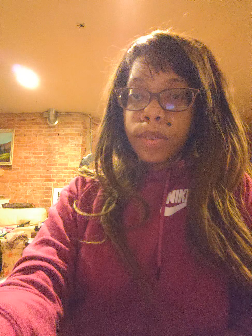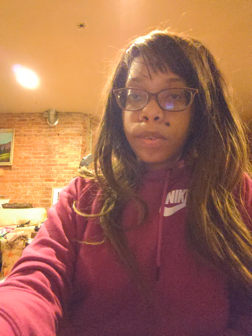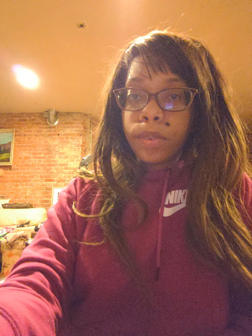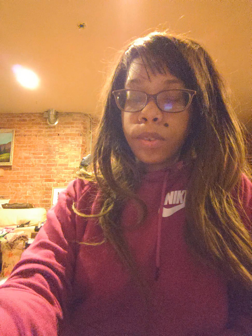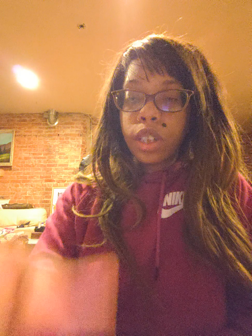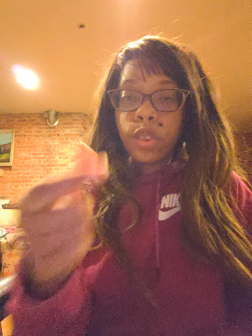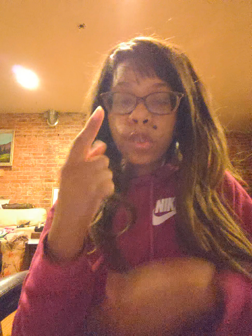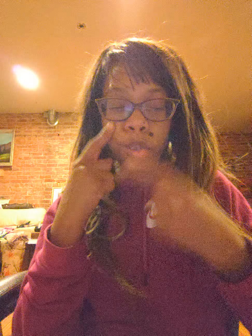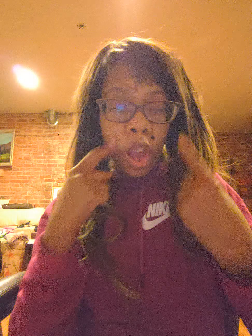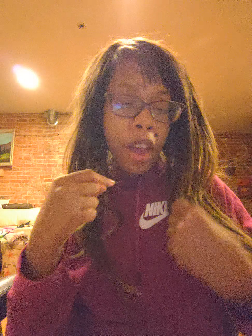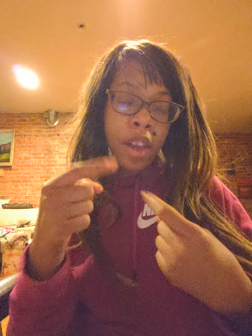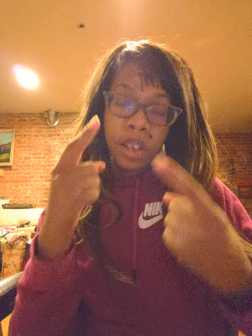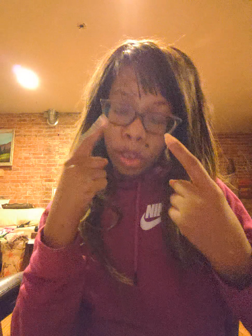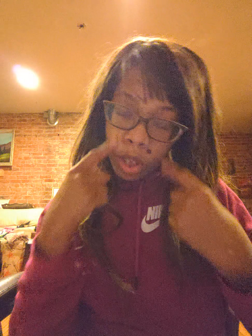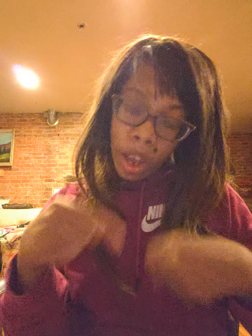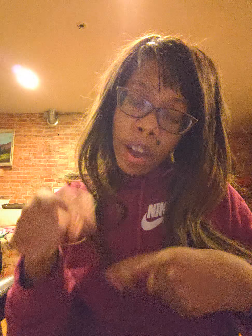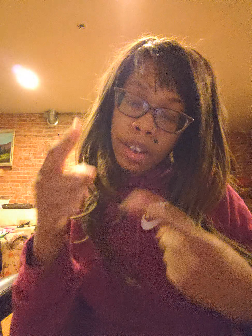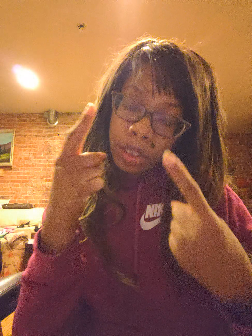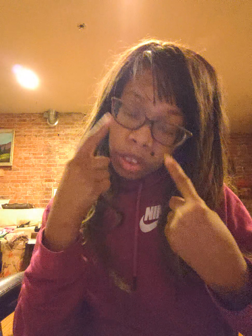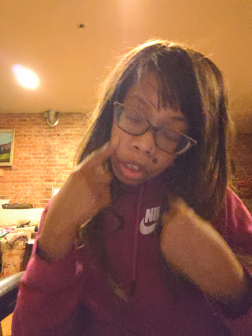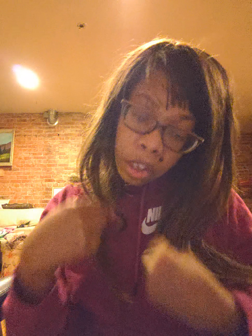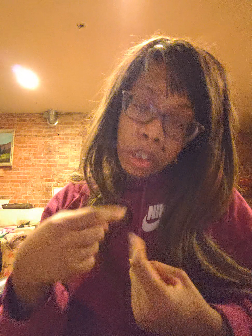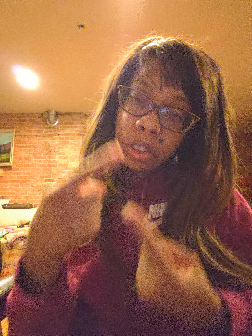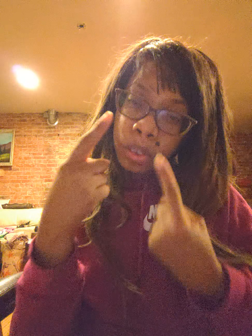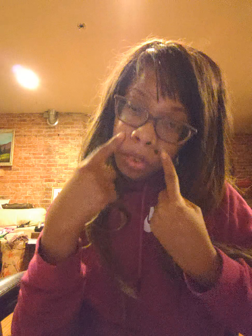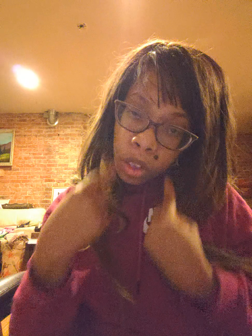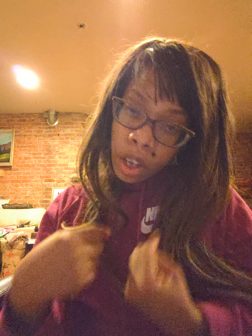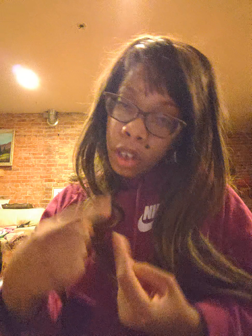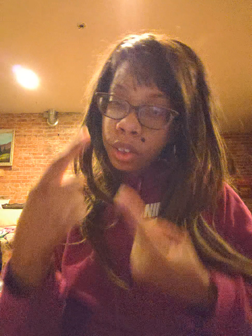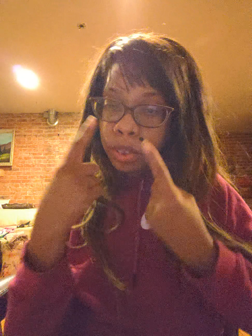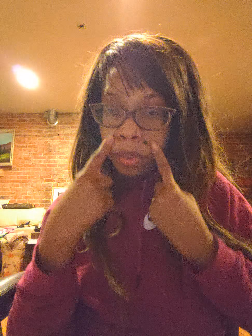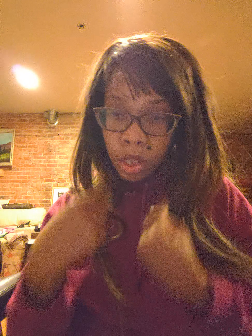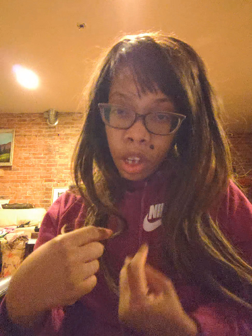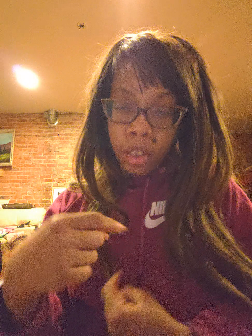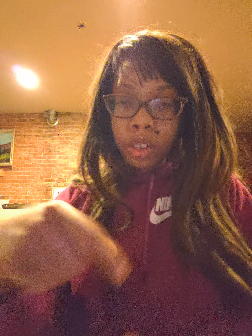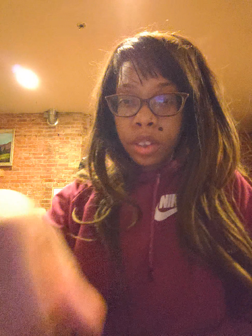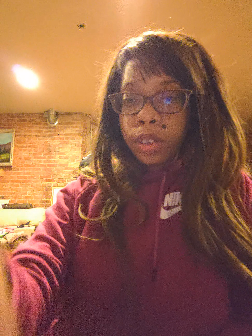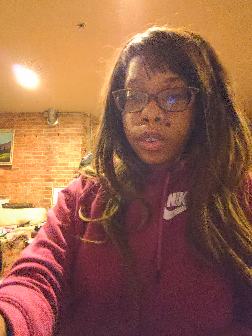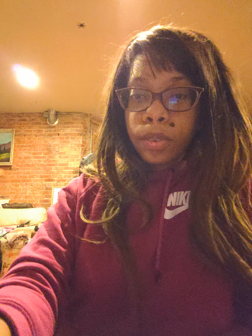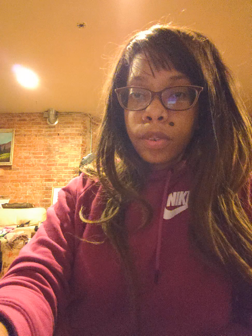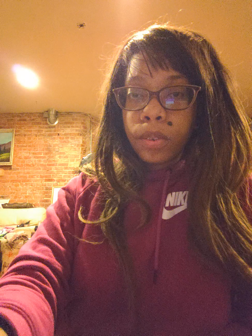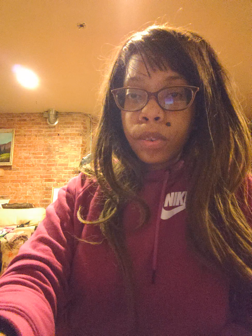cry